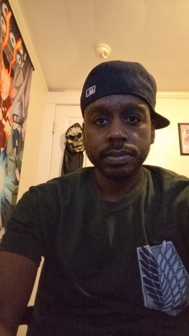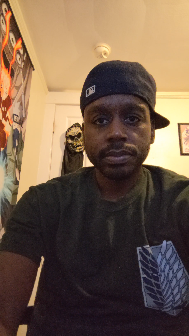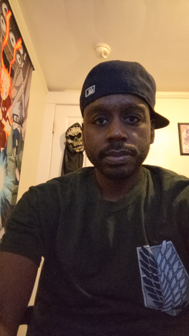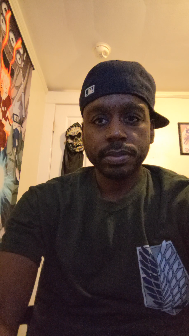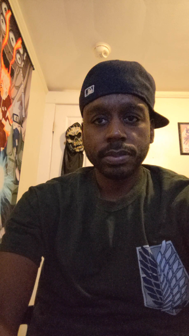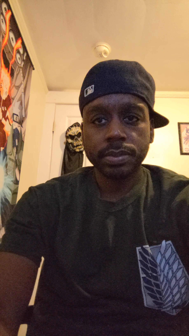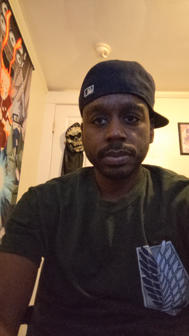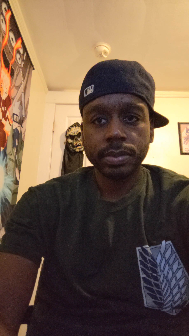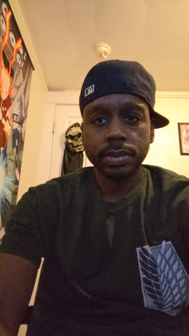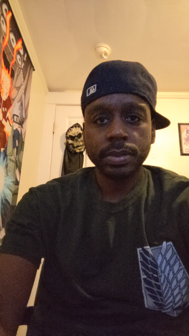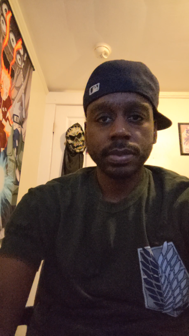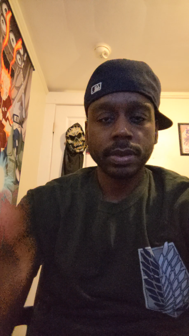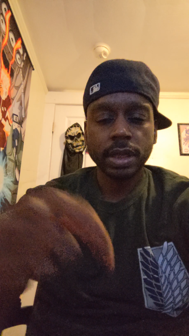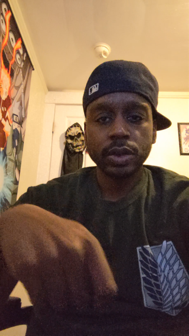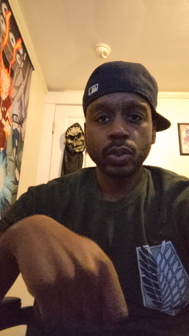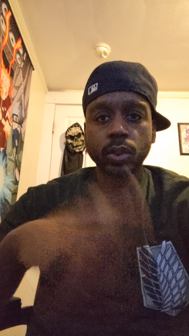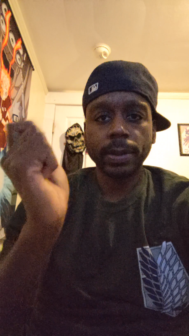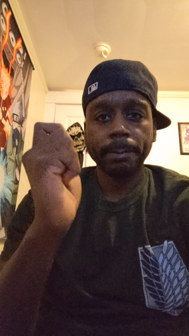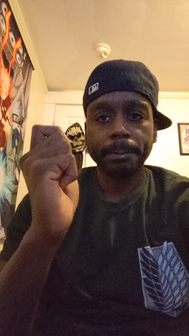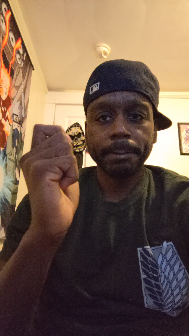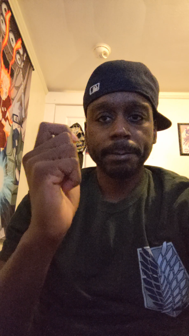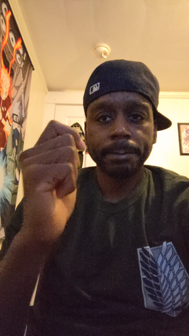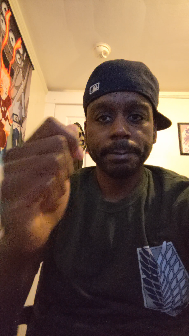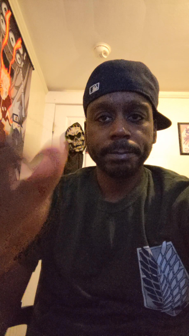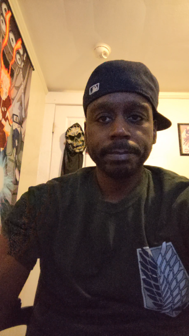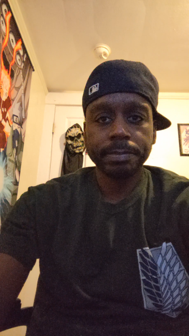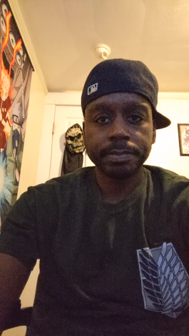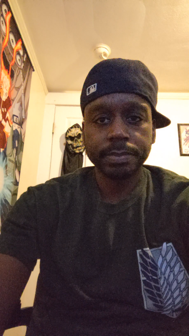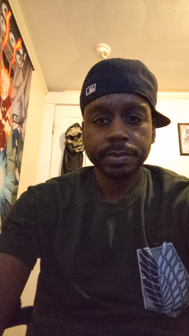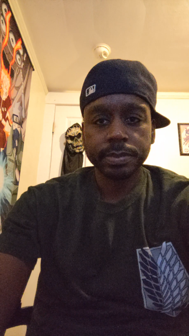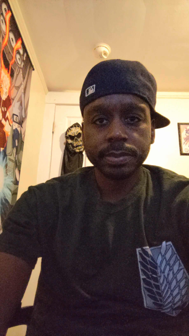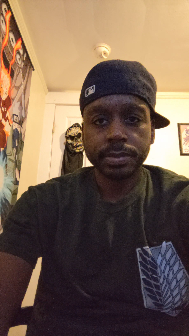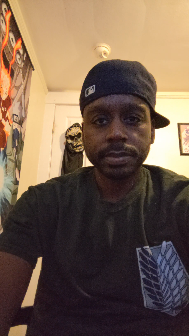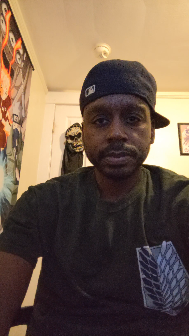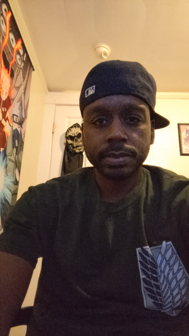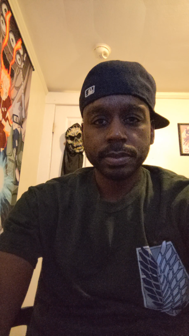rip